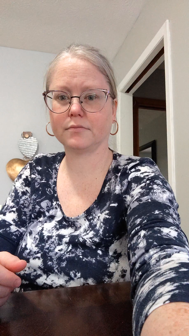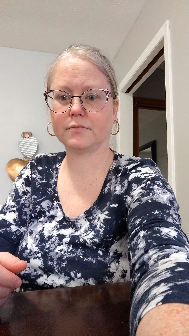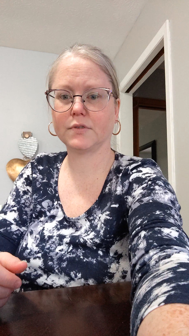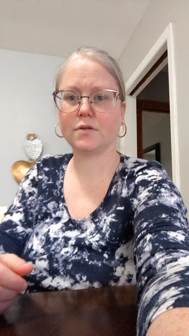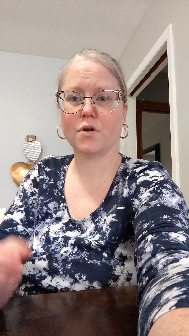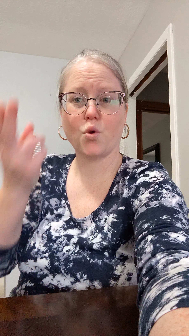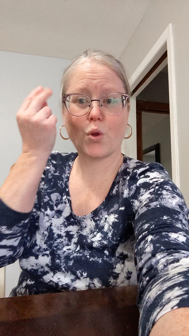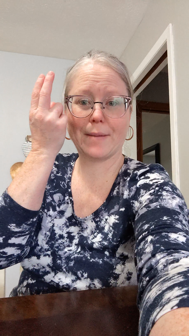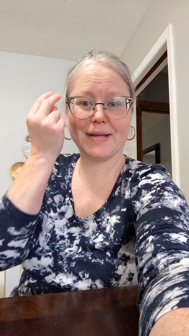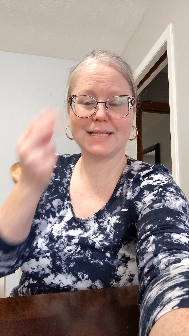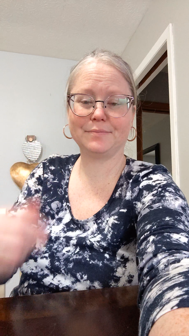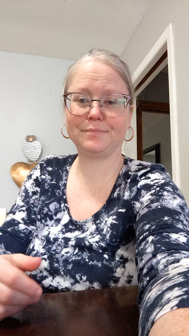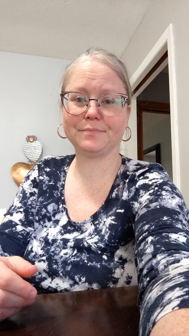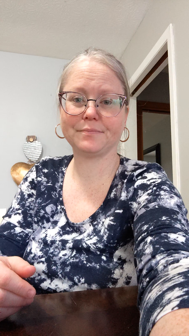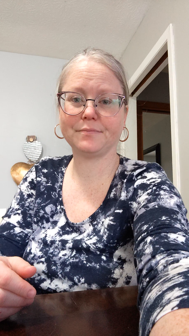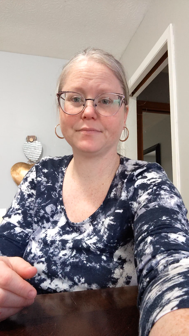rabbit